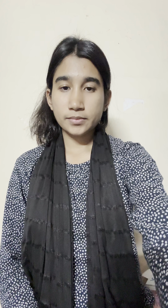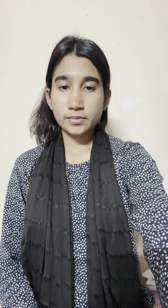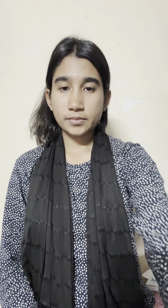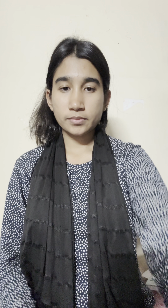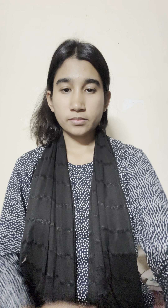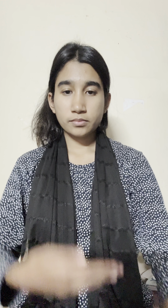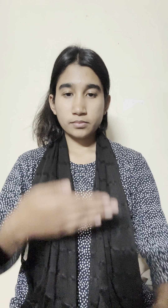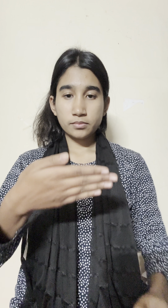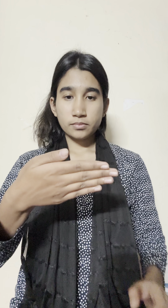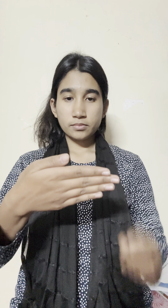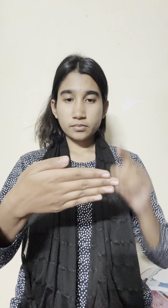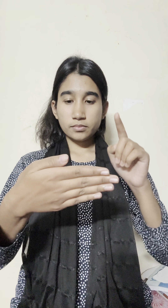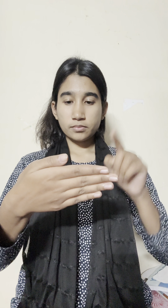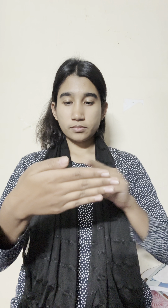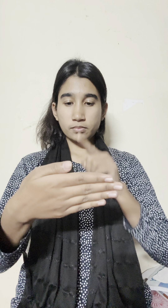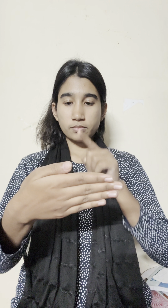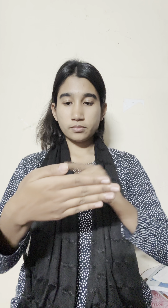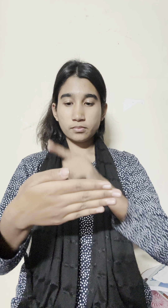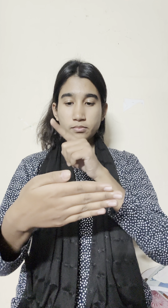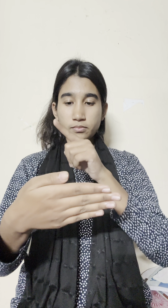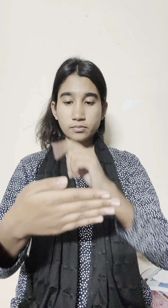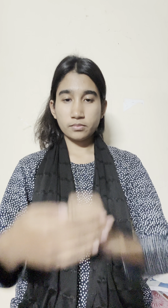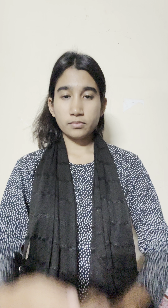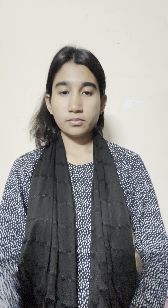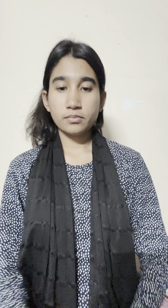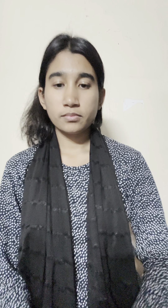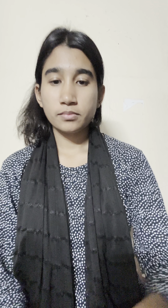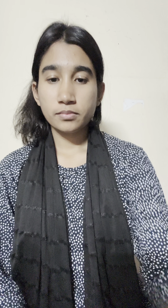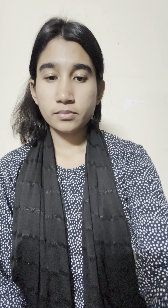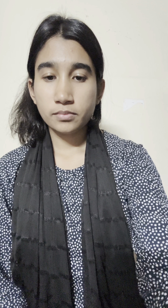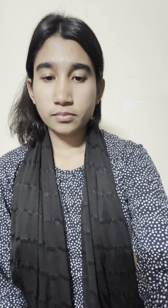কুরআন